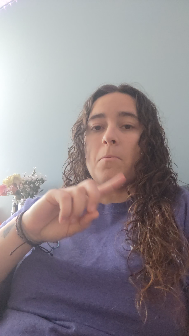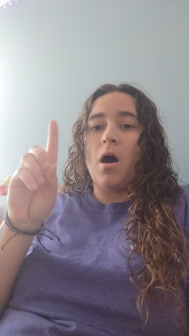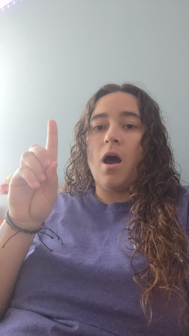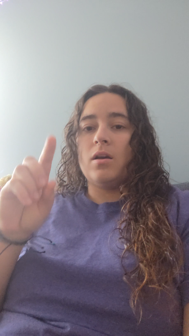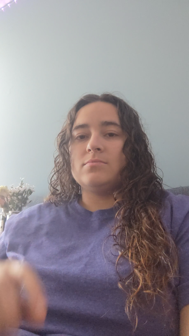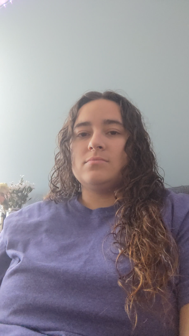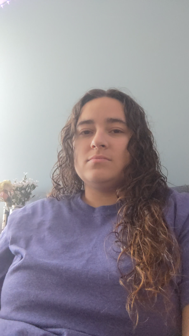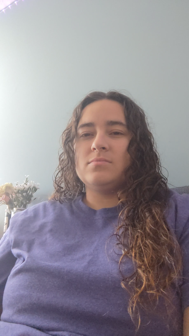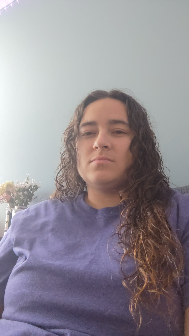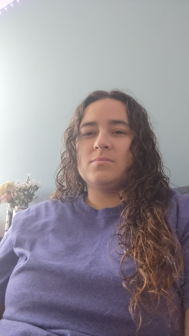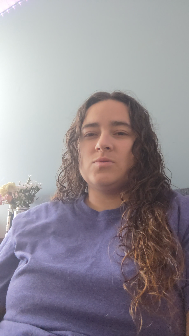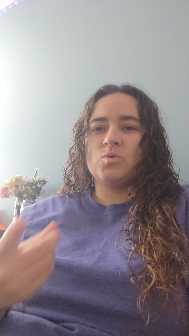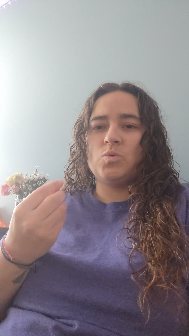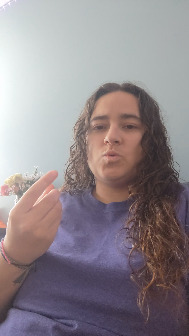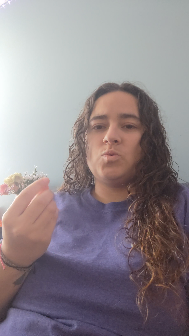do